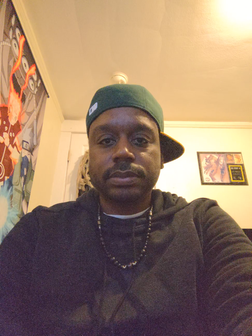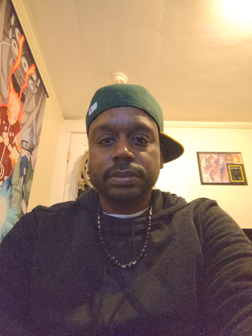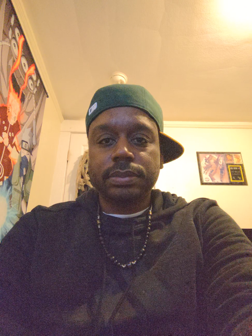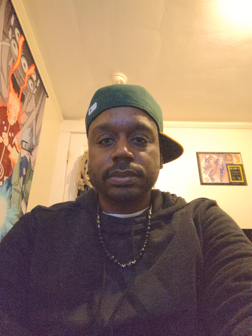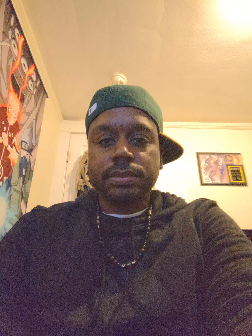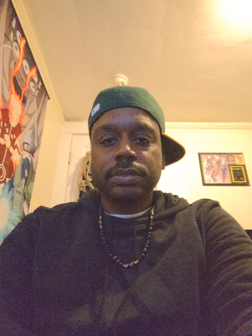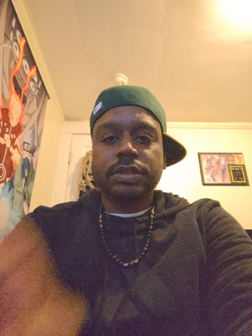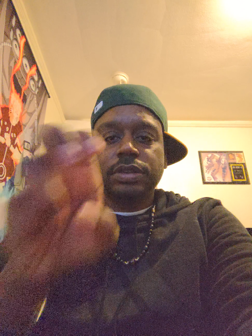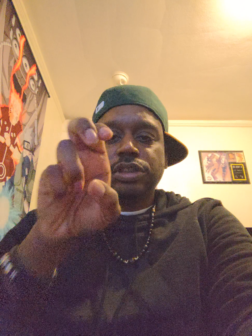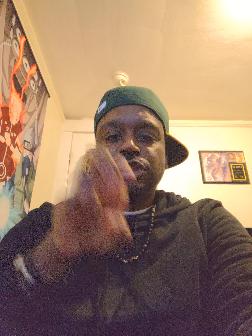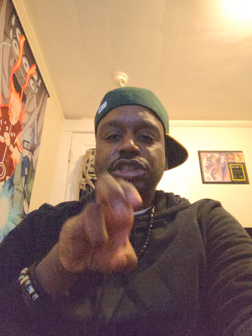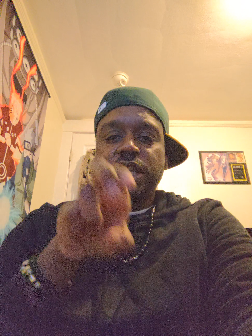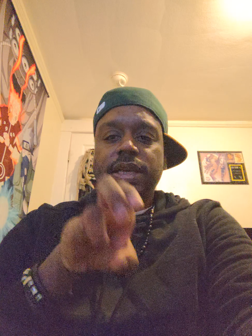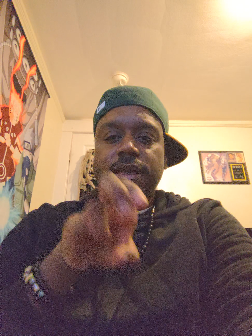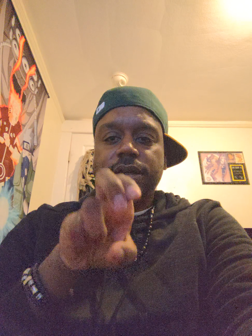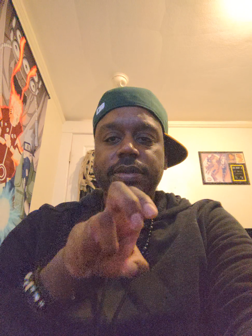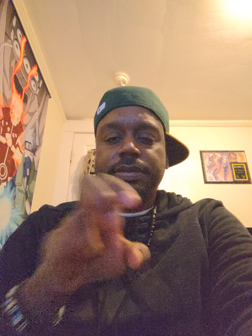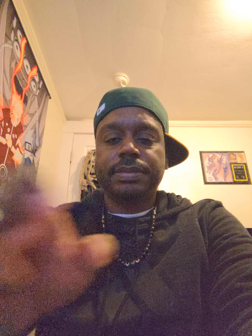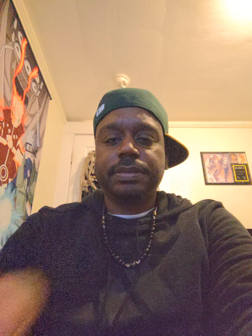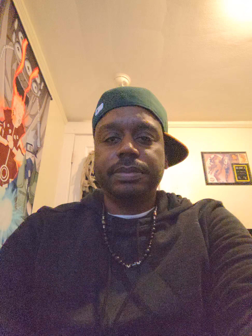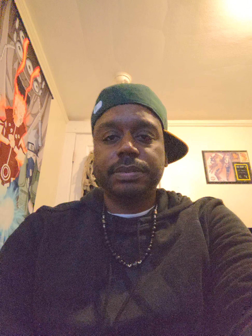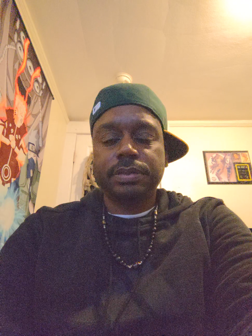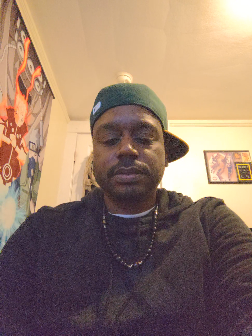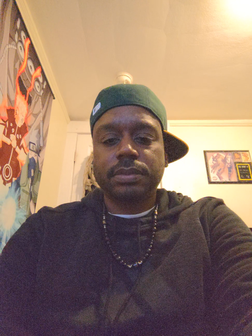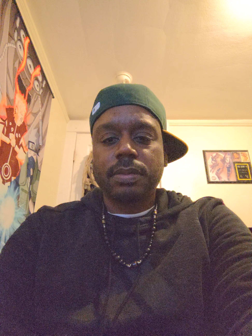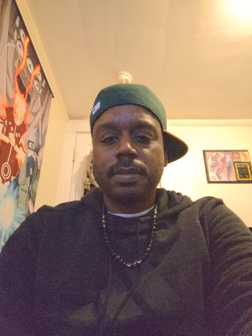chair